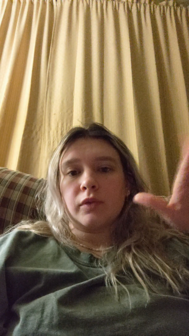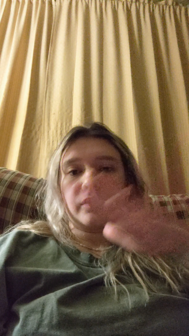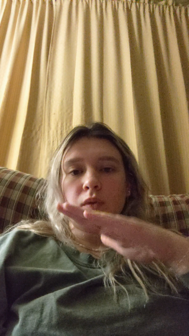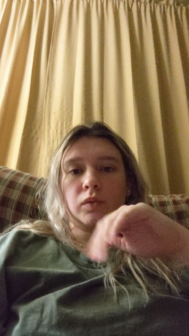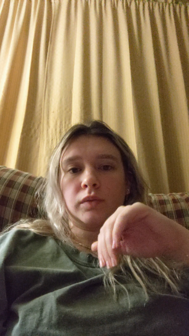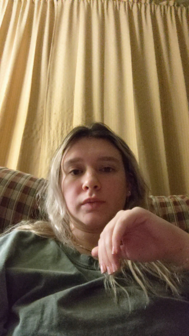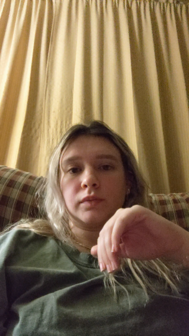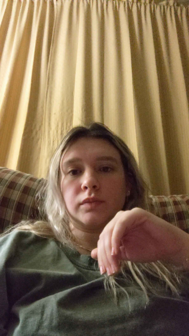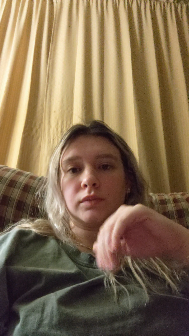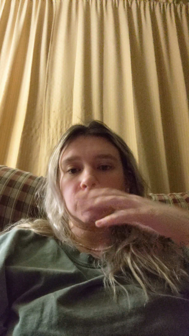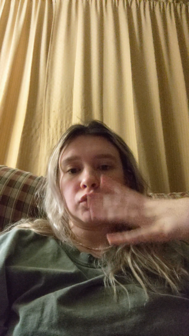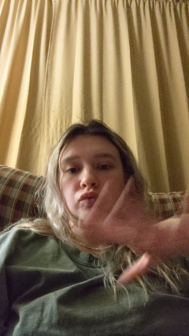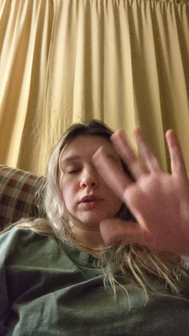dress